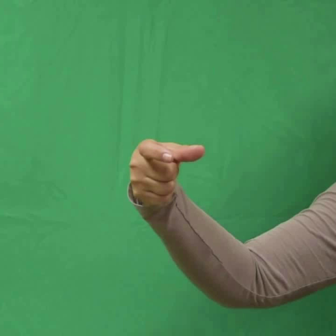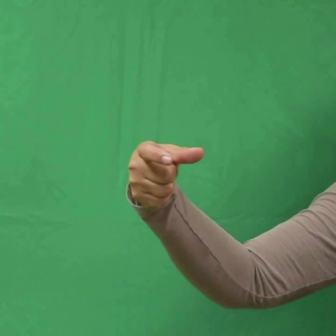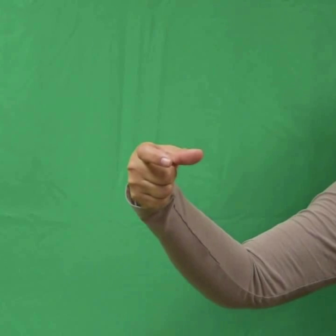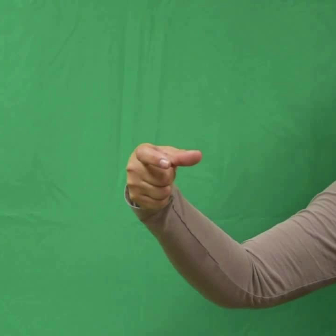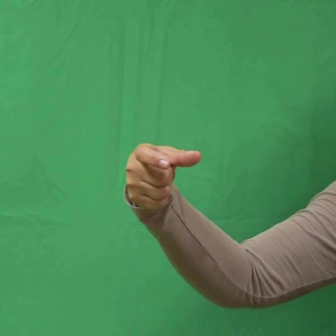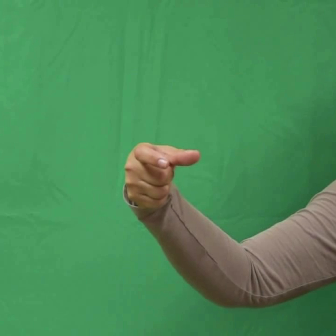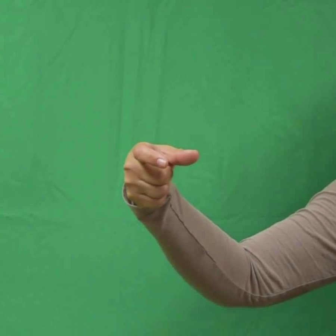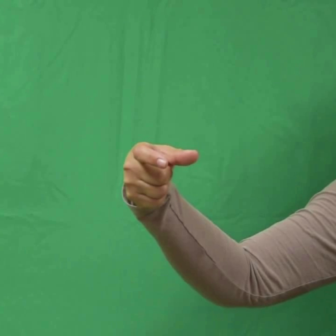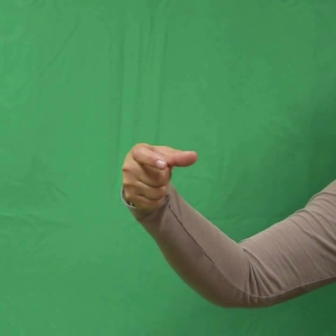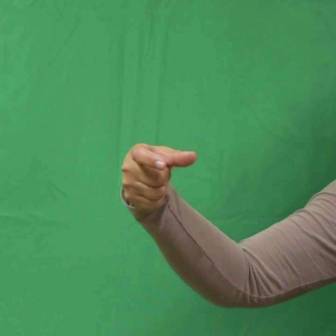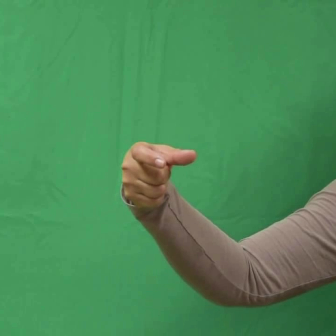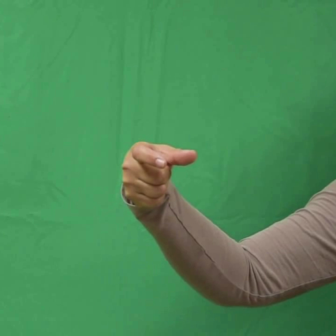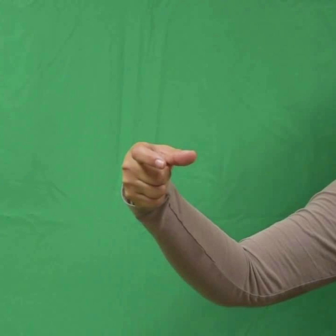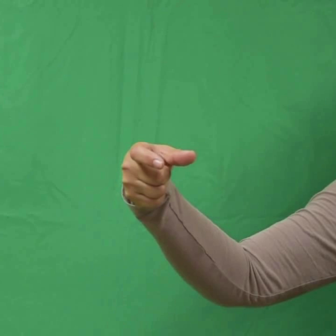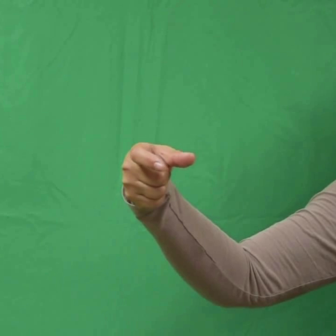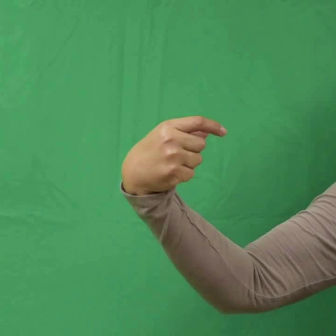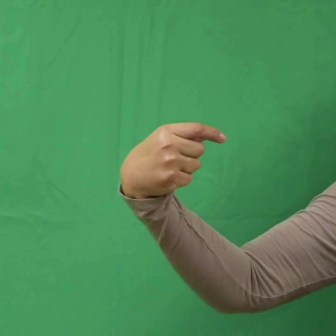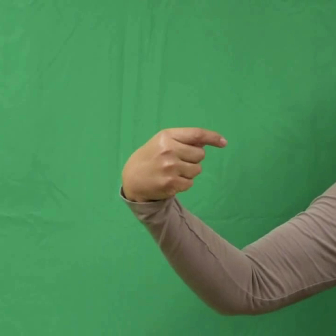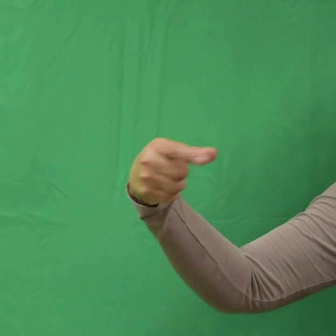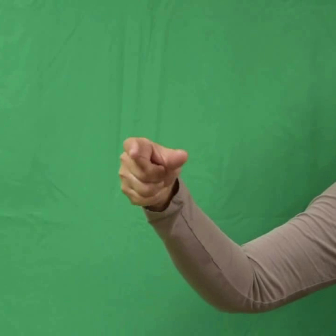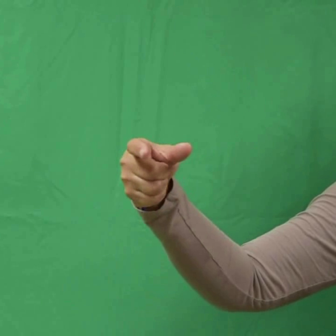X